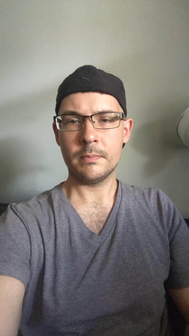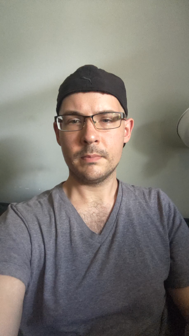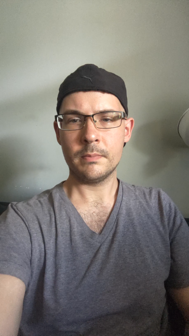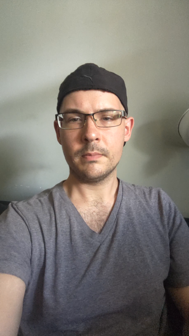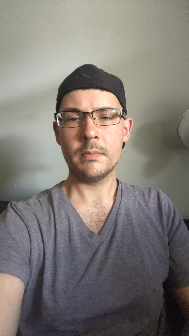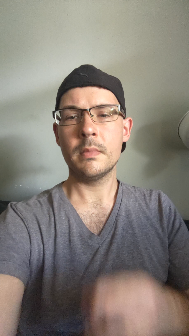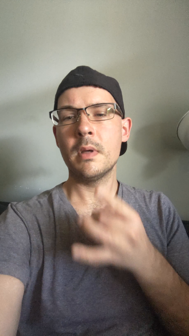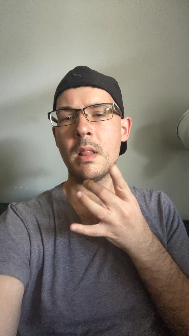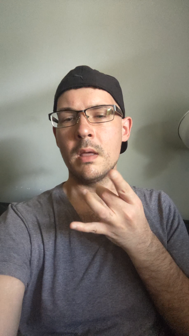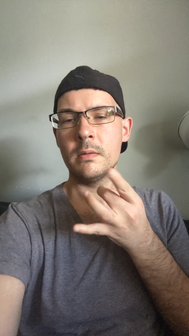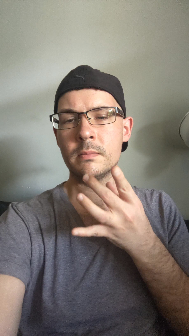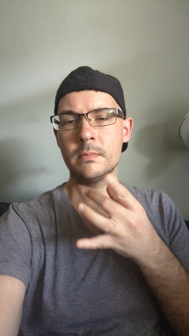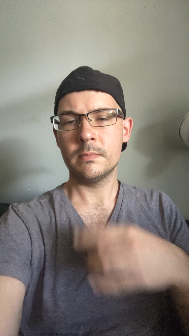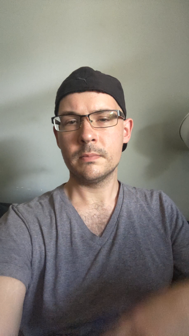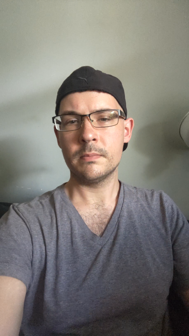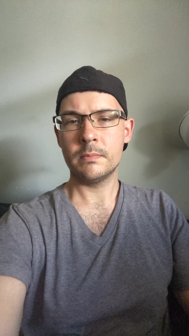light bulb